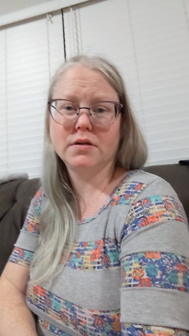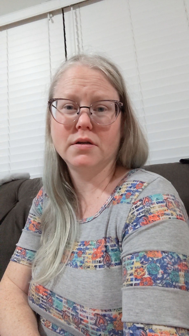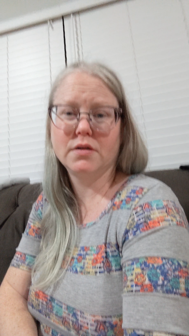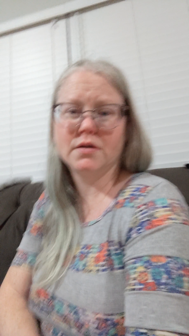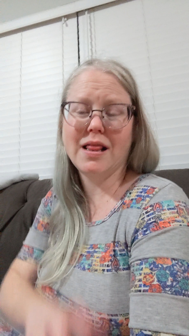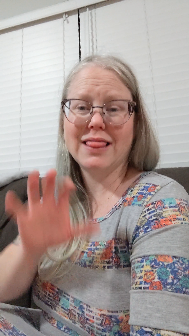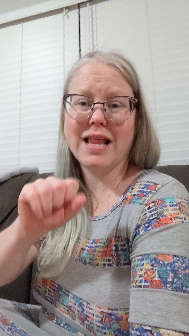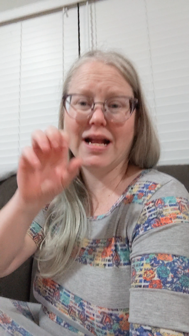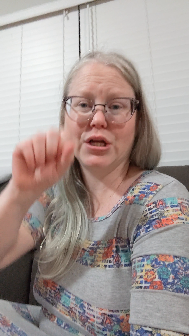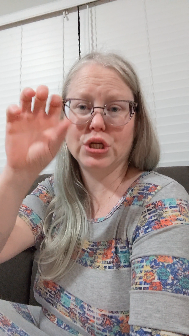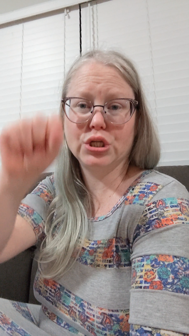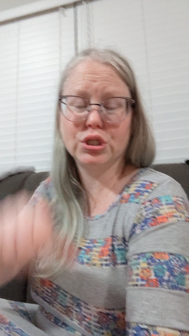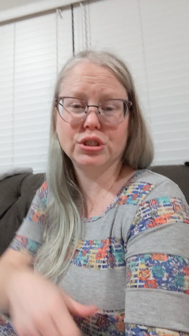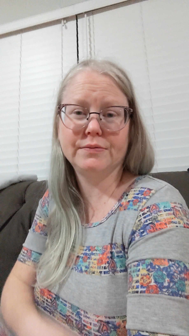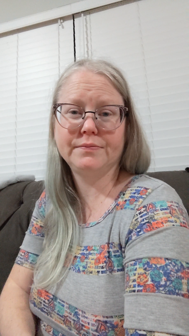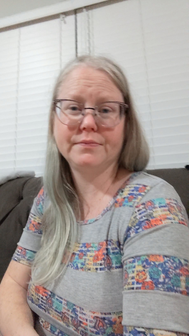ladder